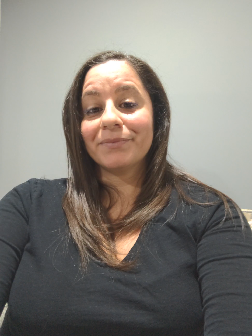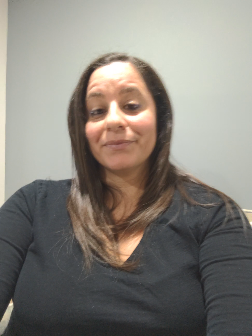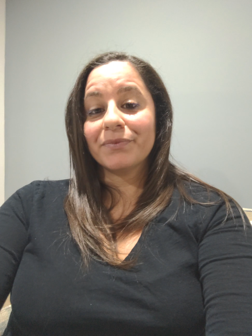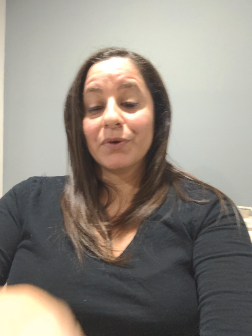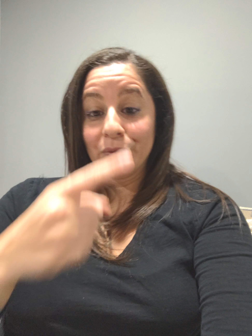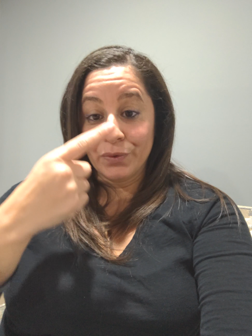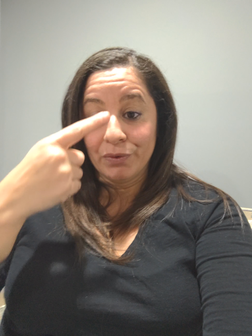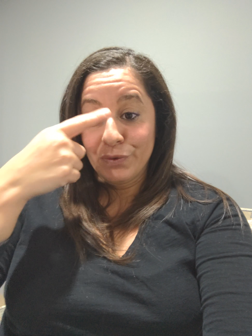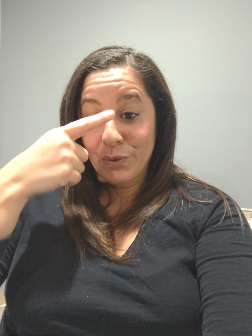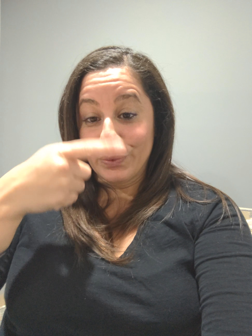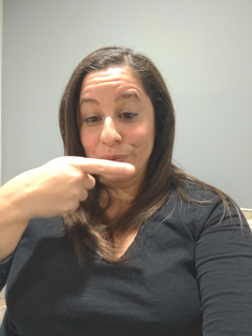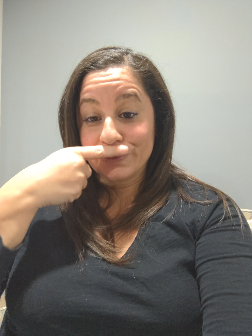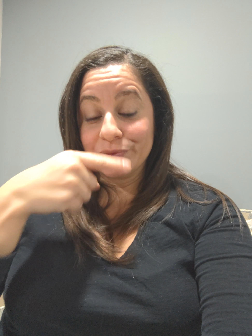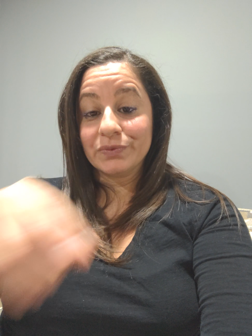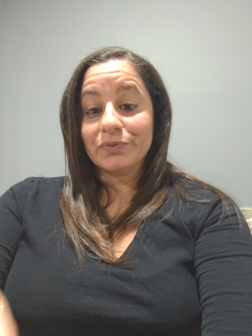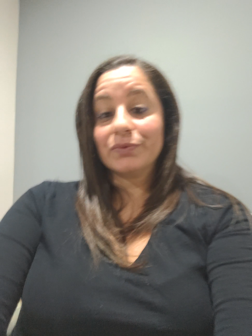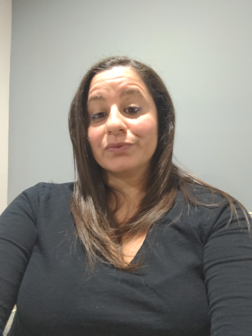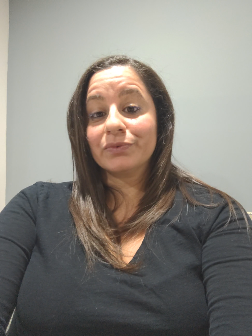noisy